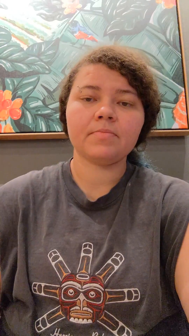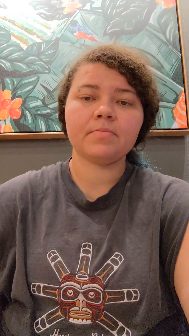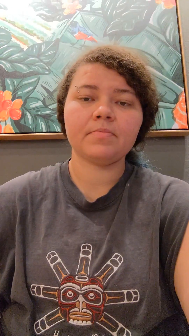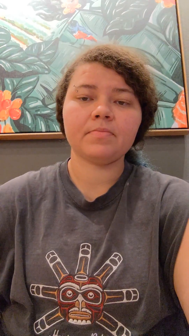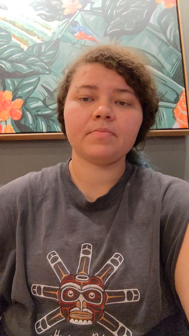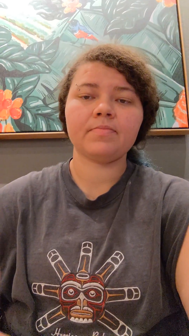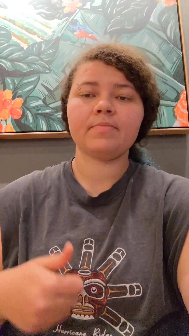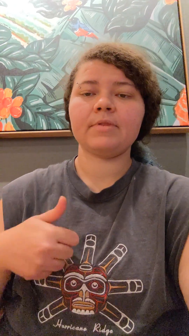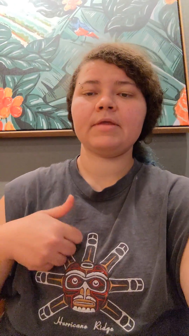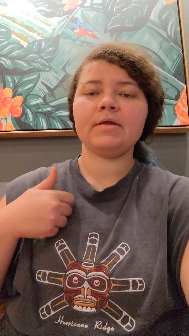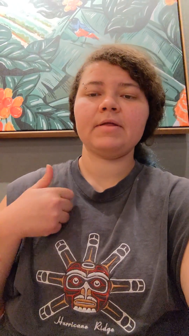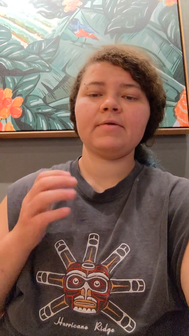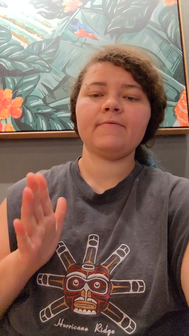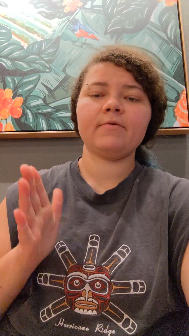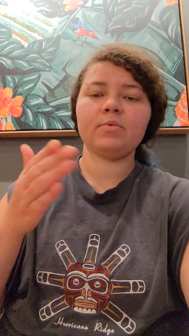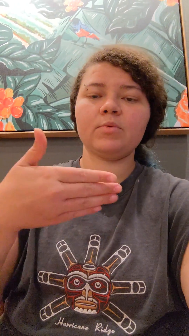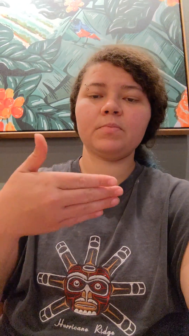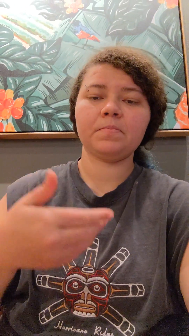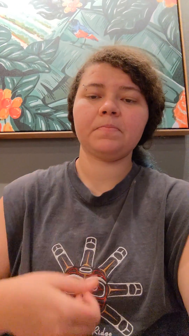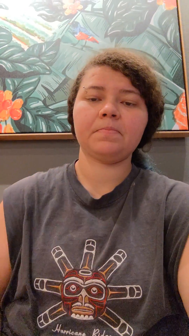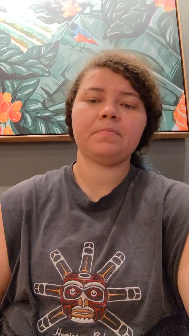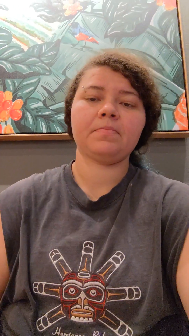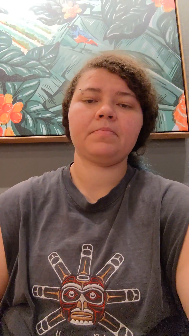living room